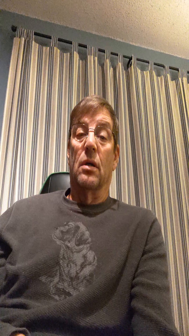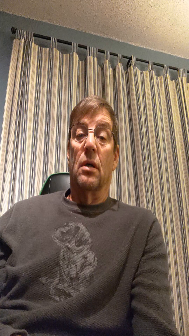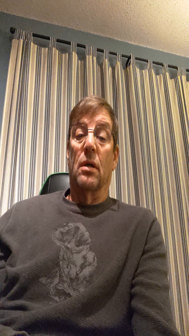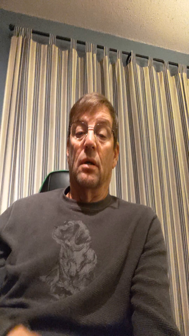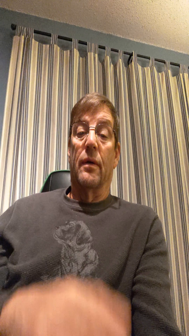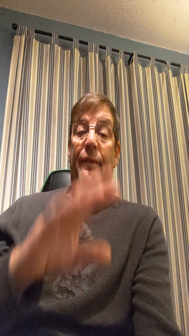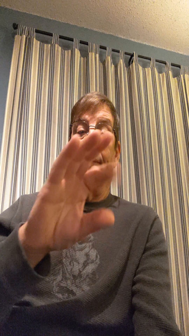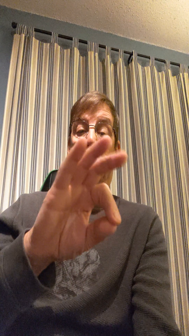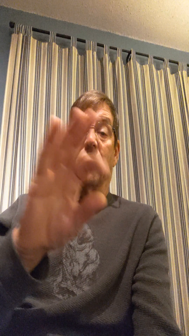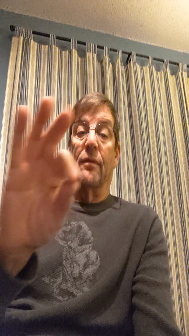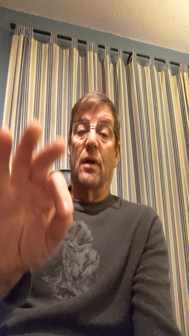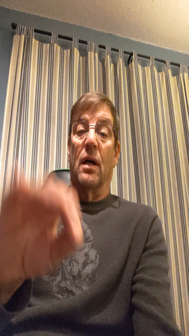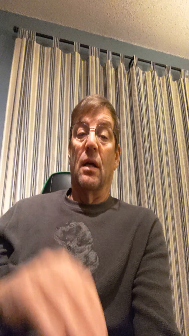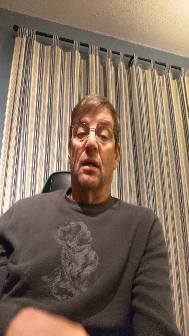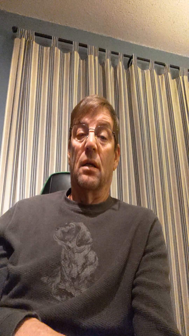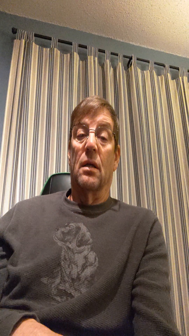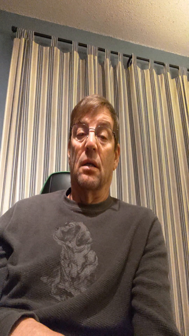french fries